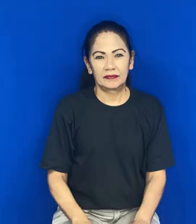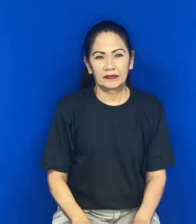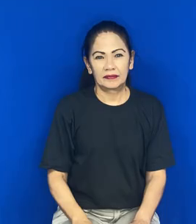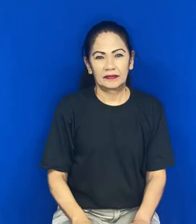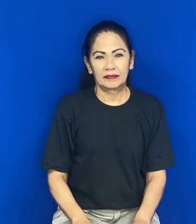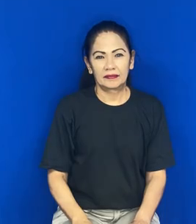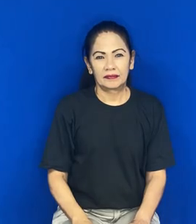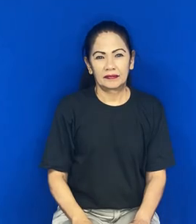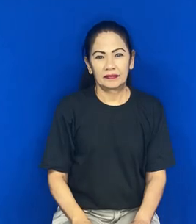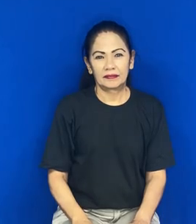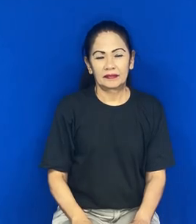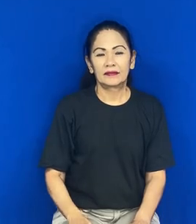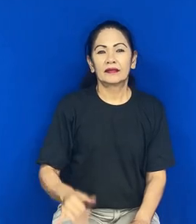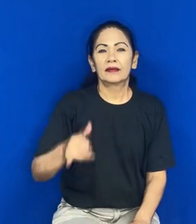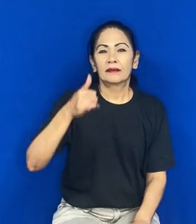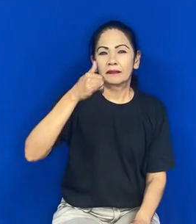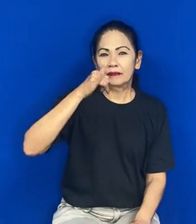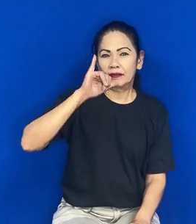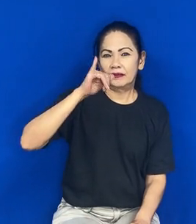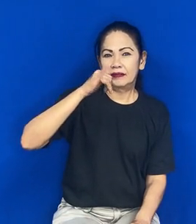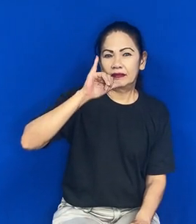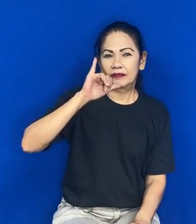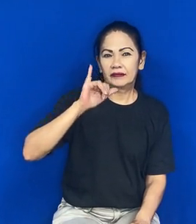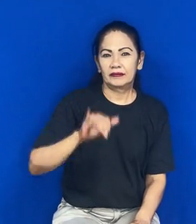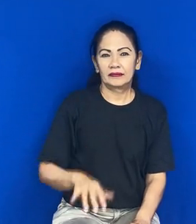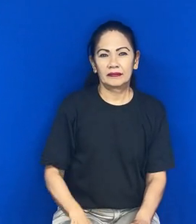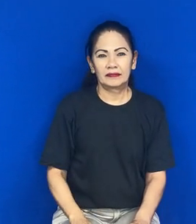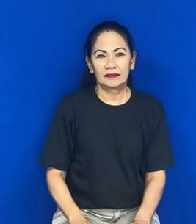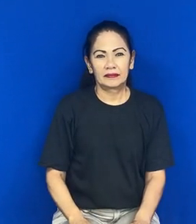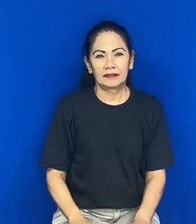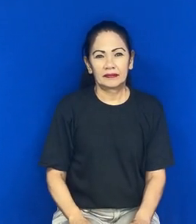beer